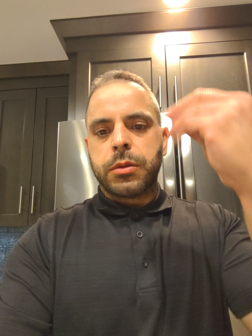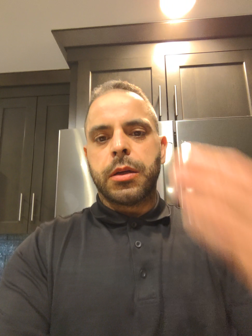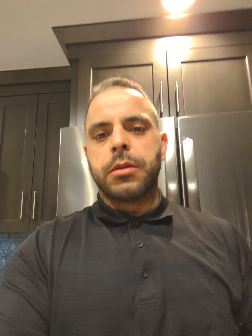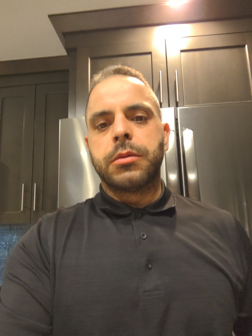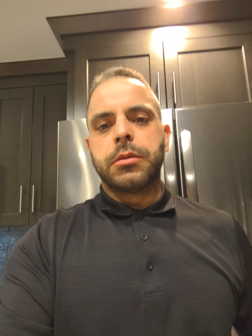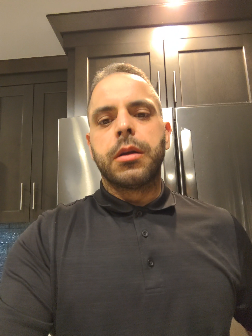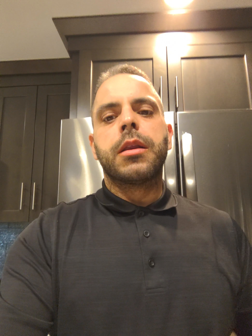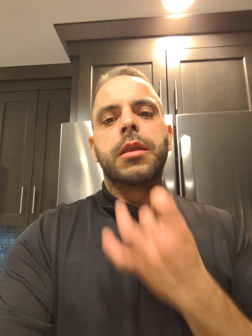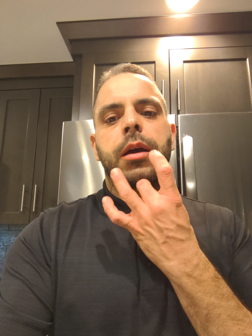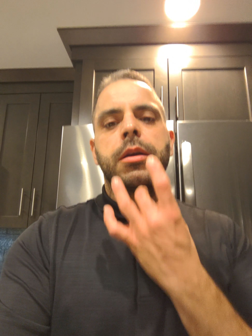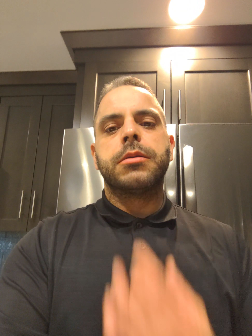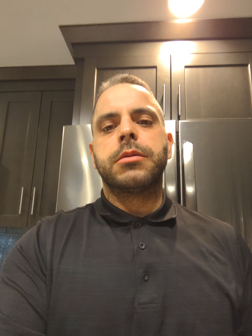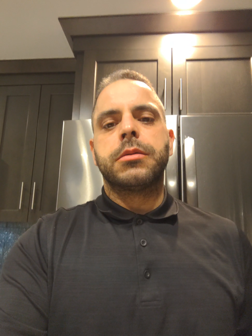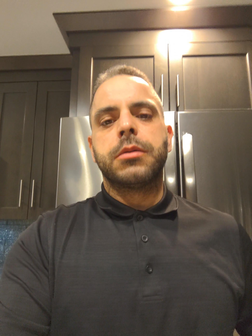lamp